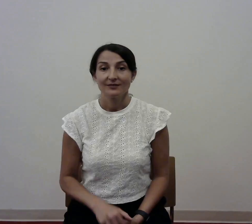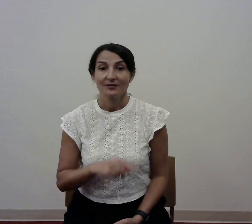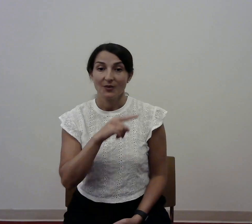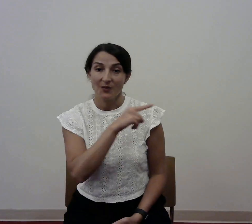O